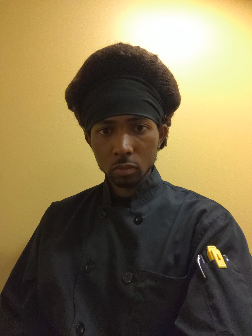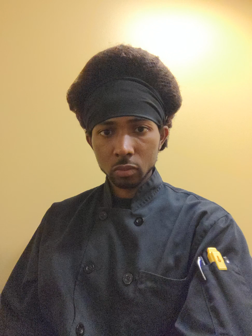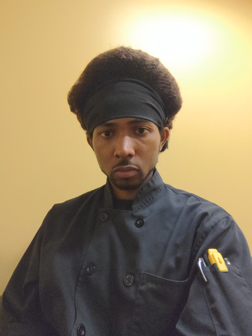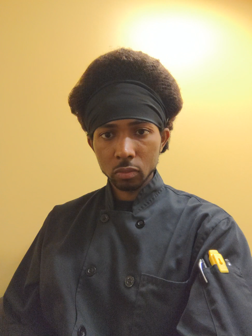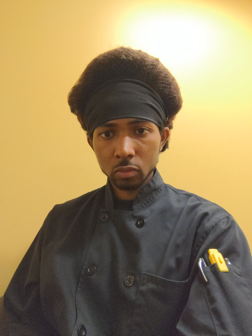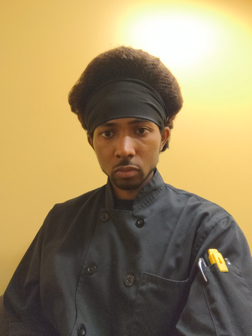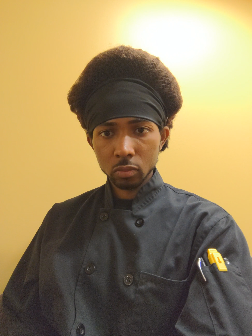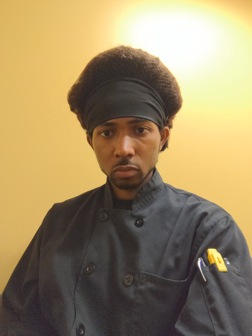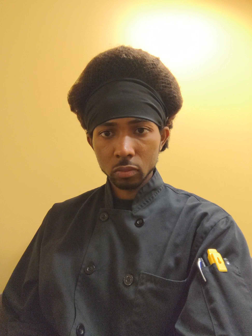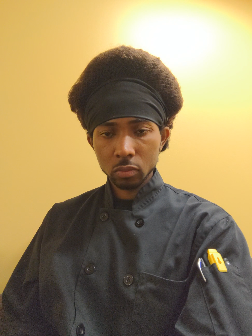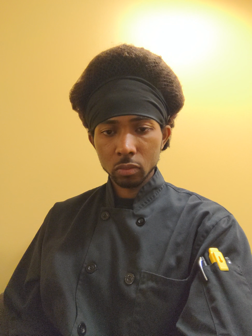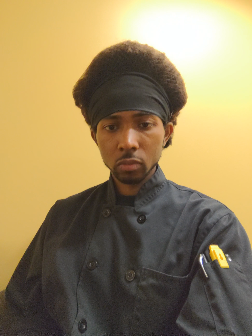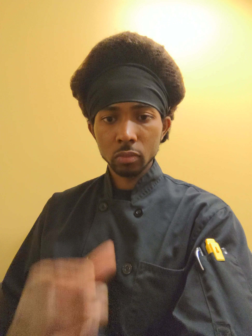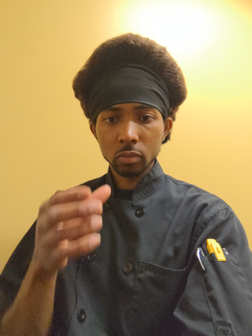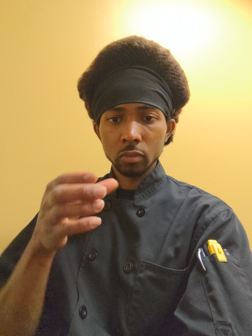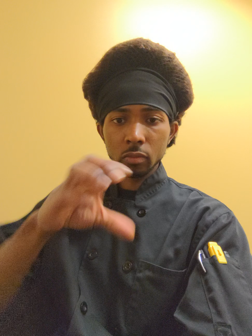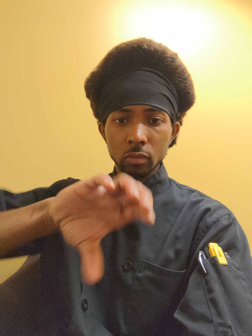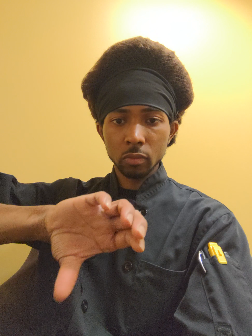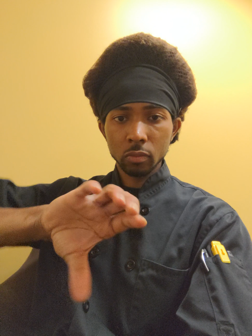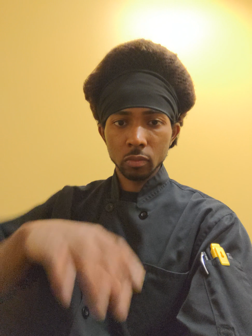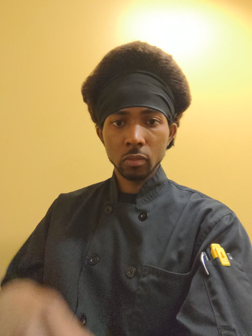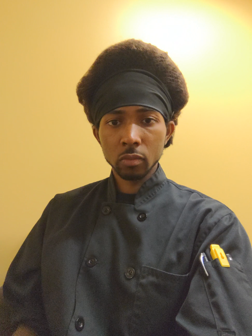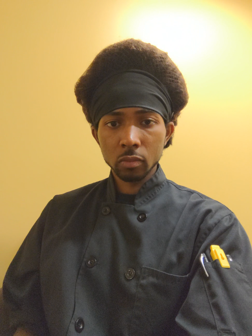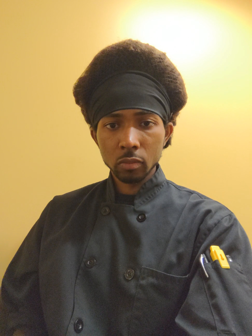pour